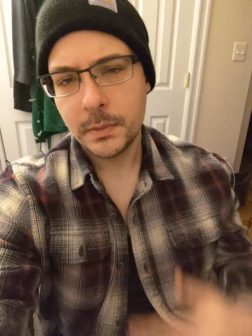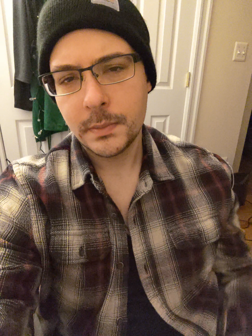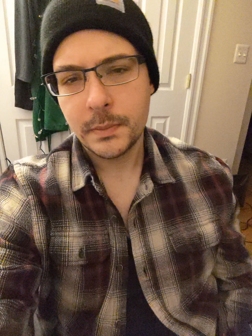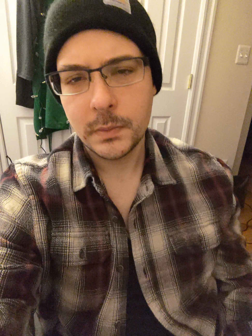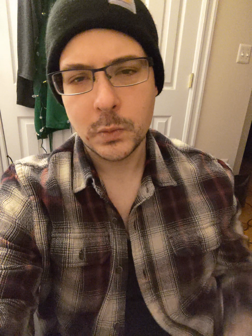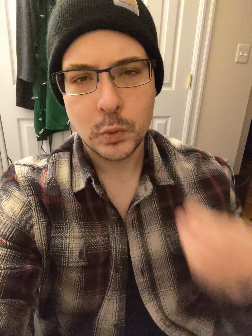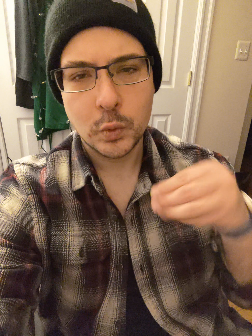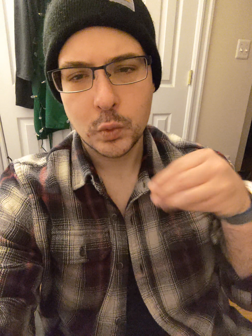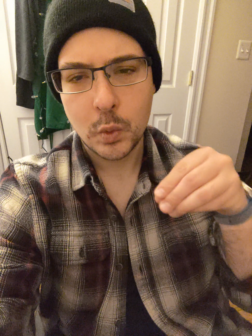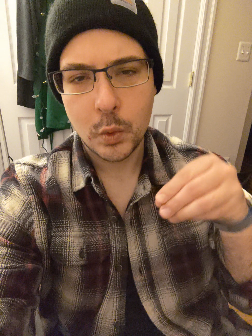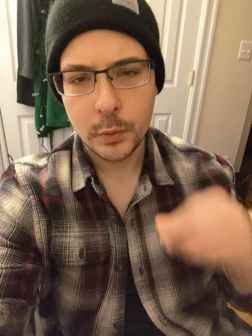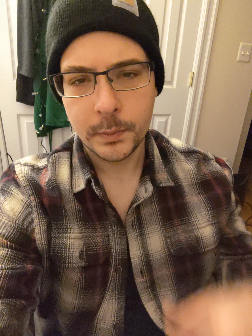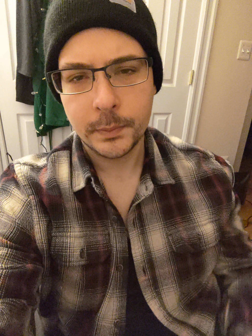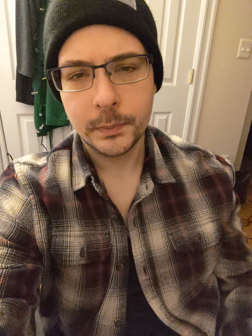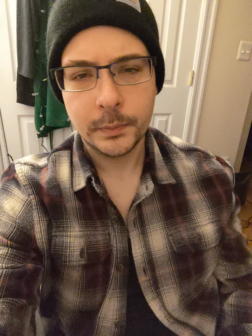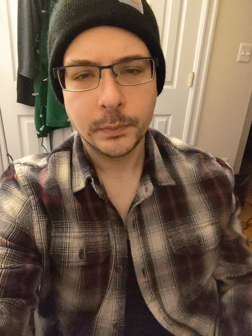store